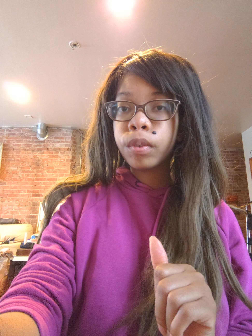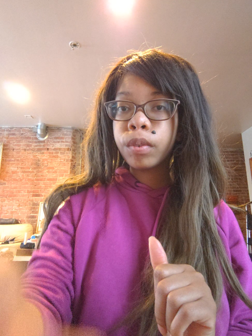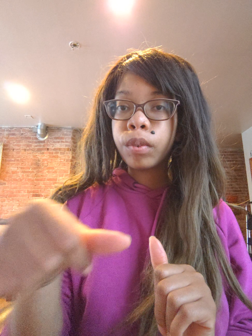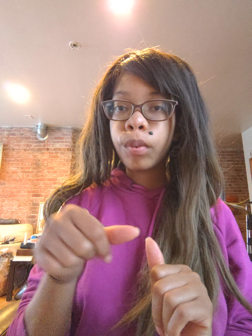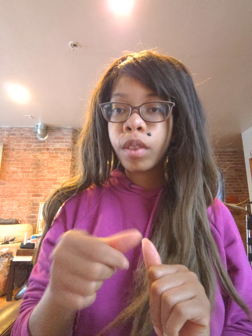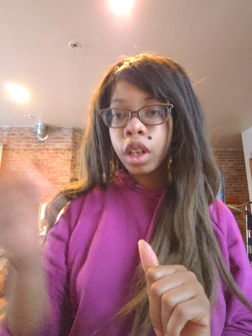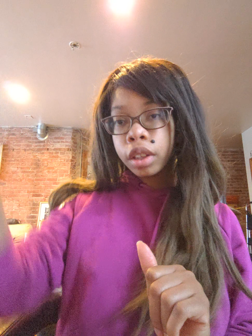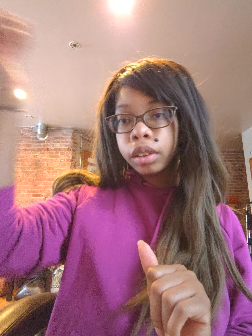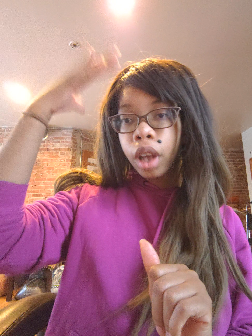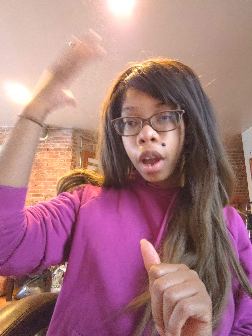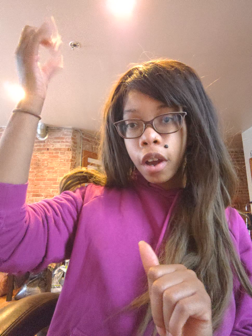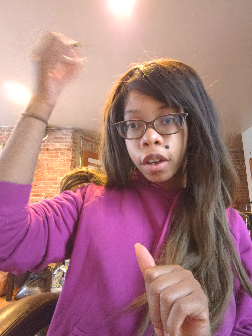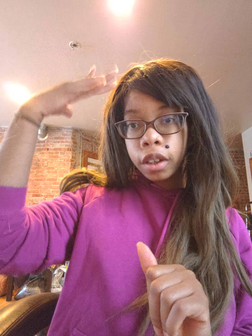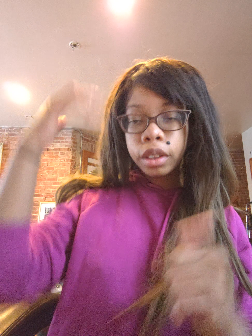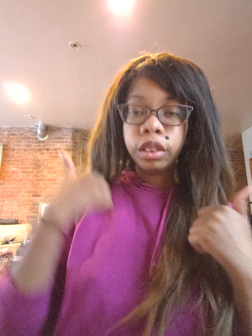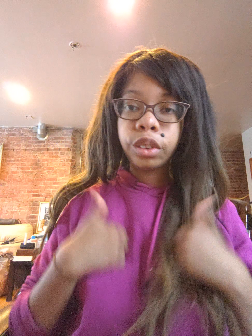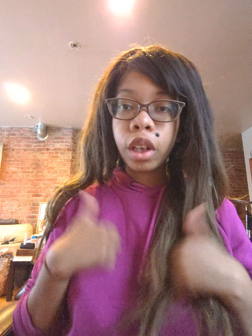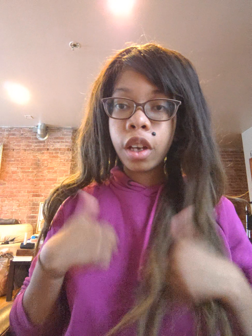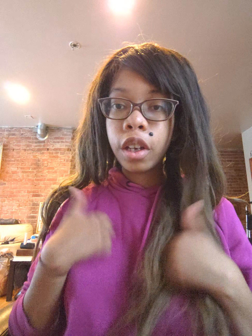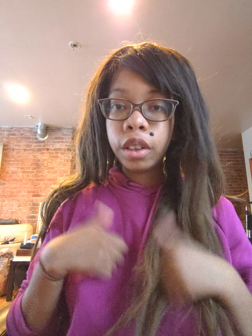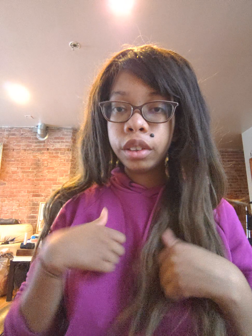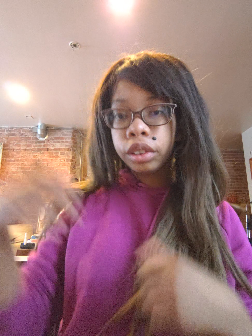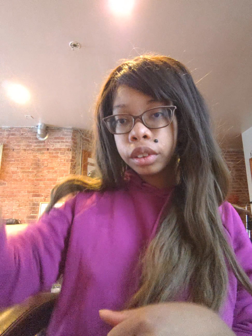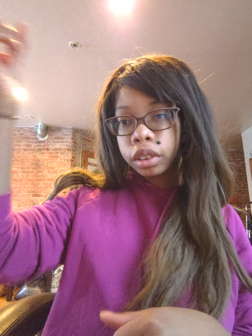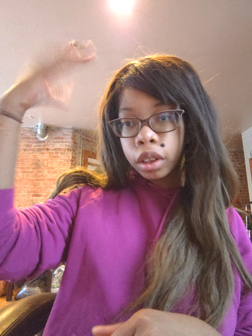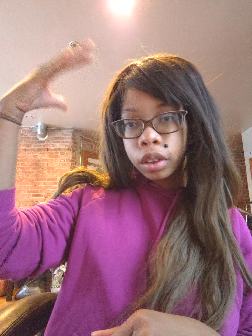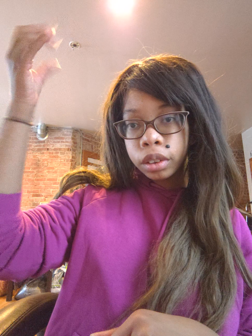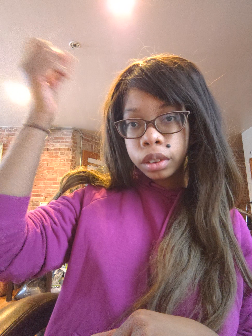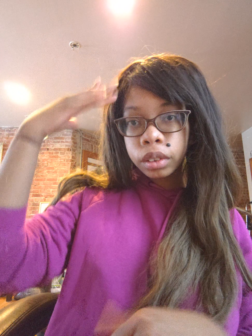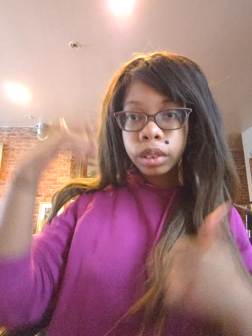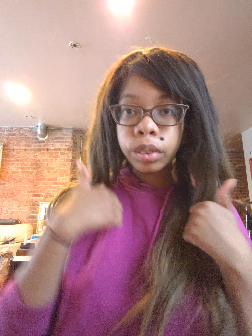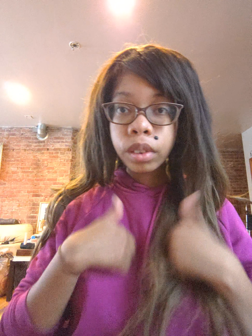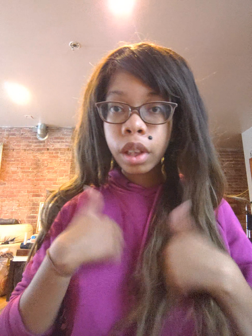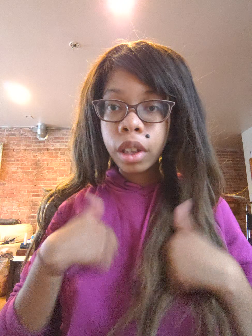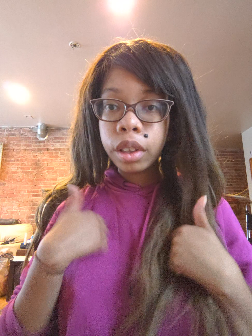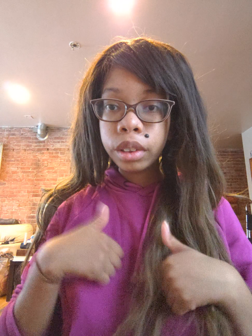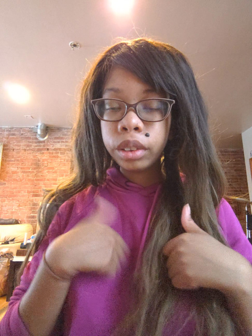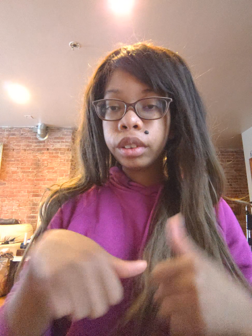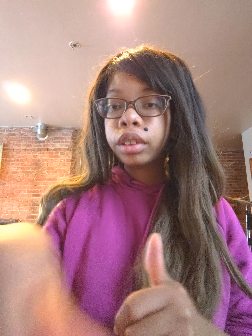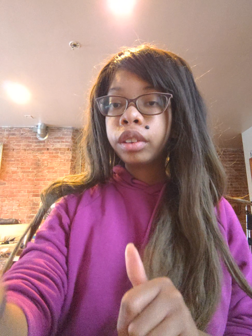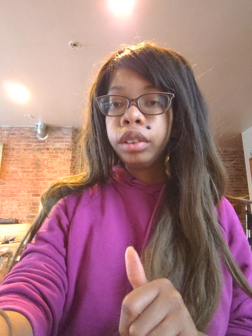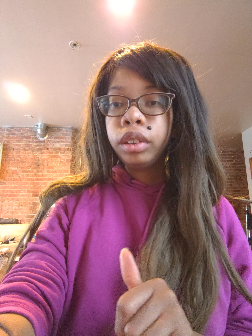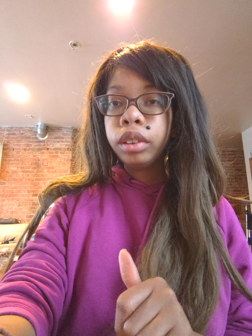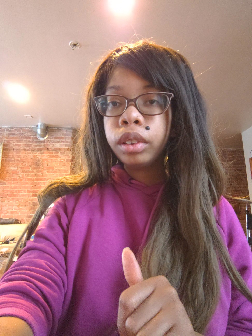shower